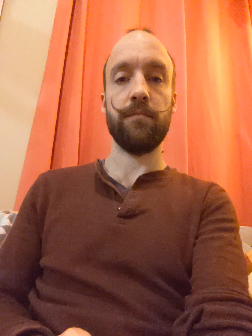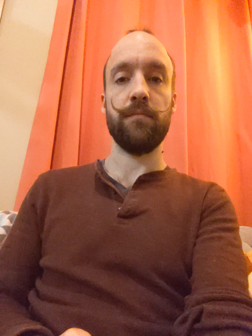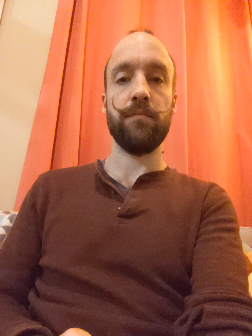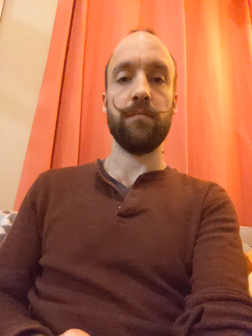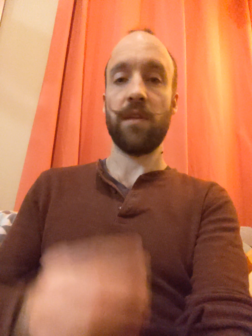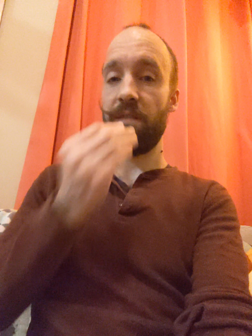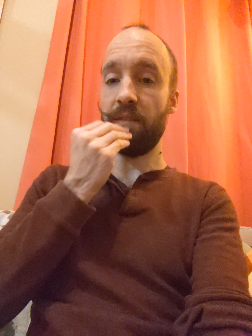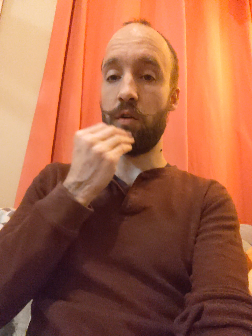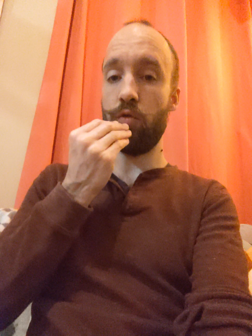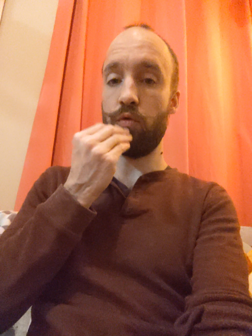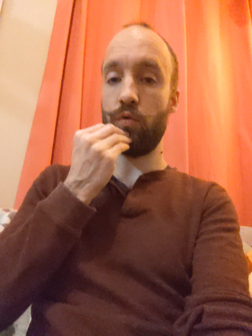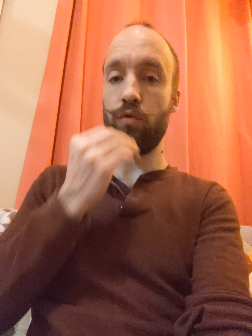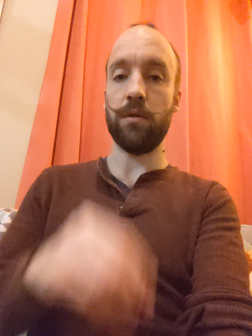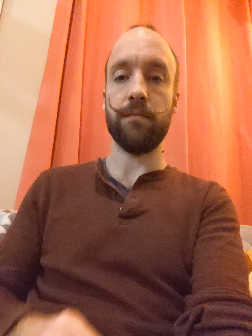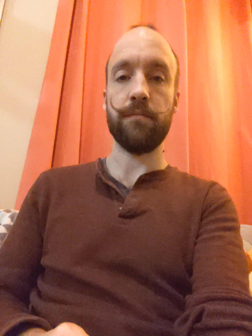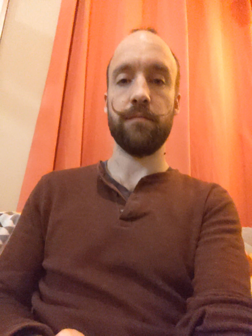food